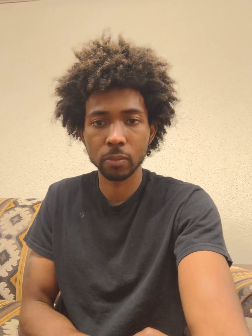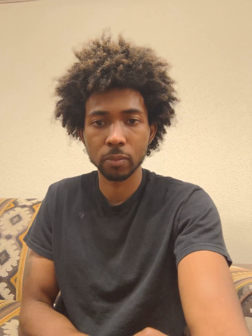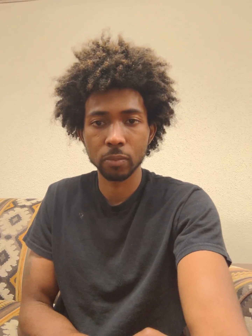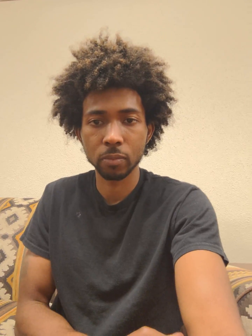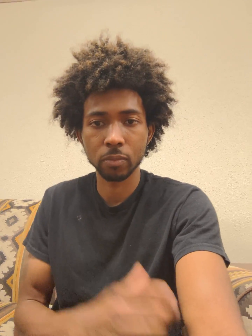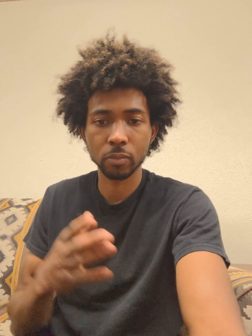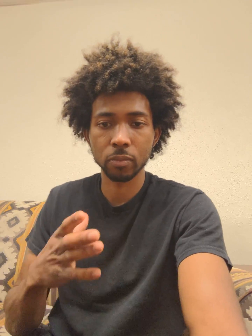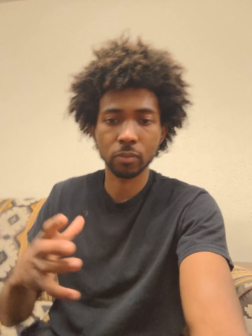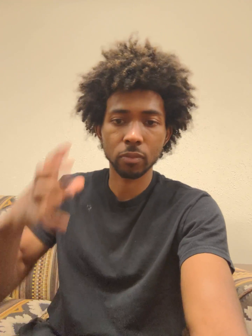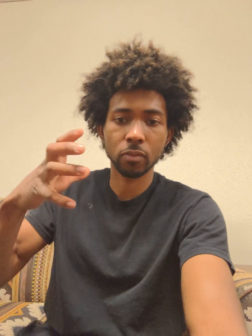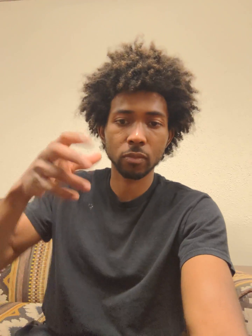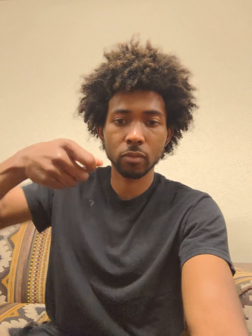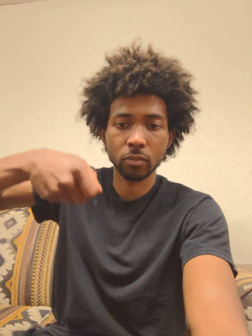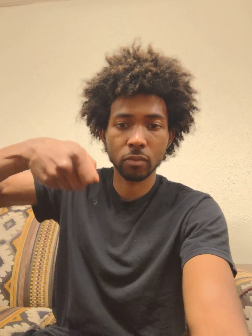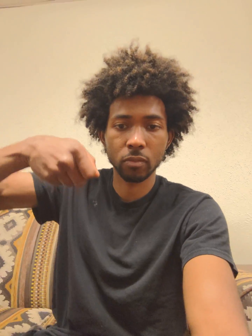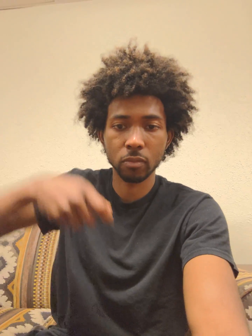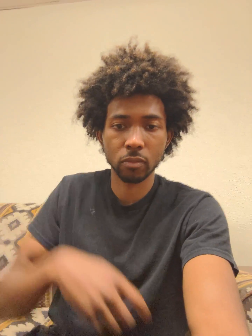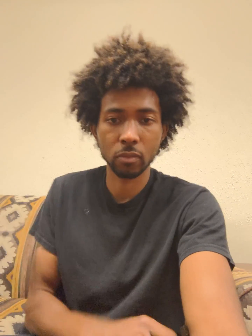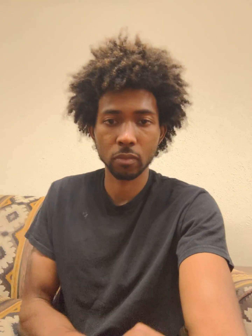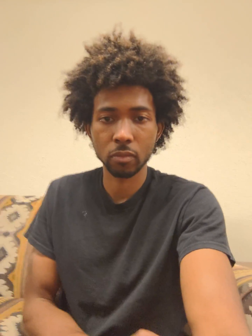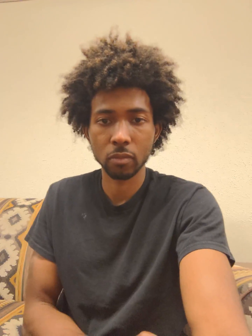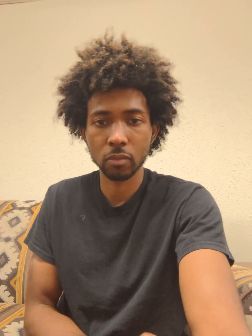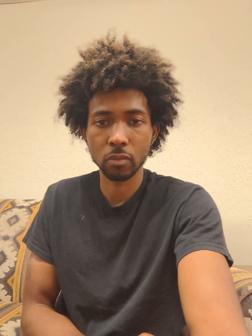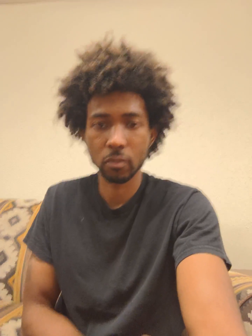bucket